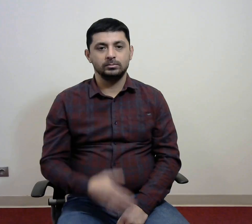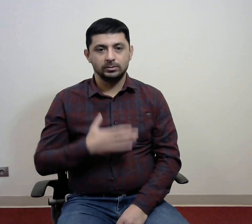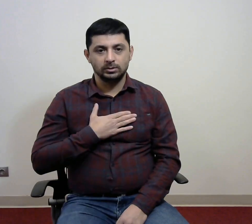mənim